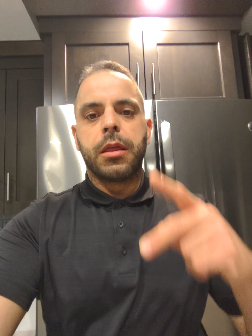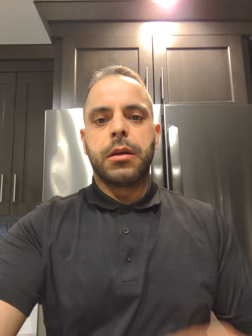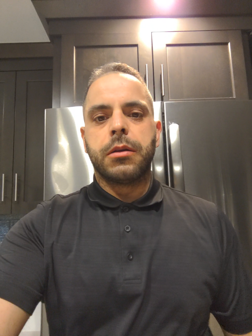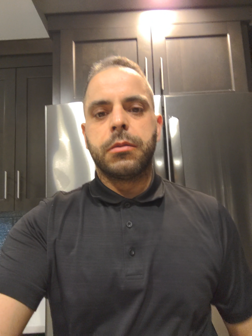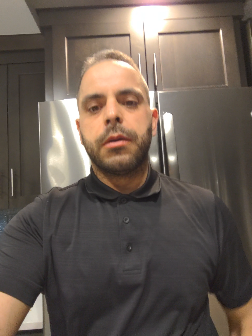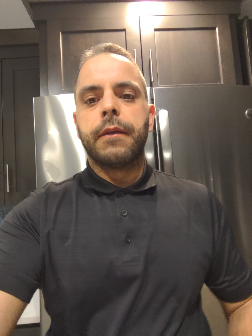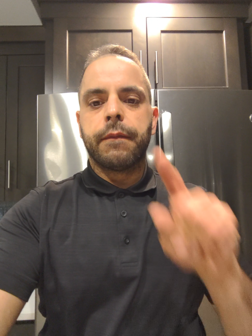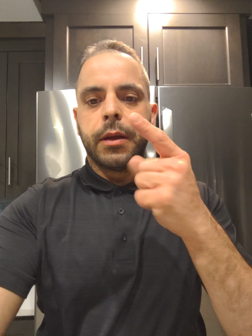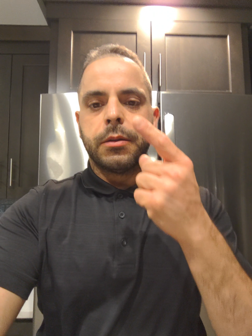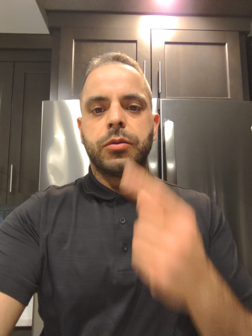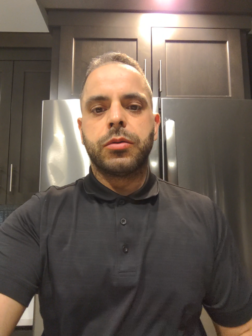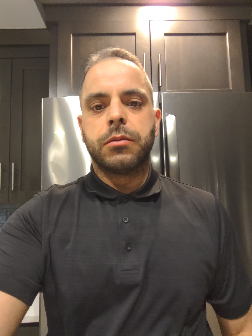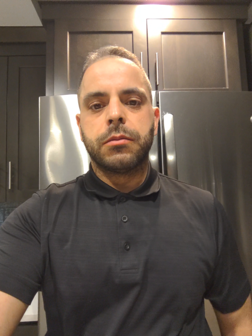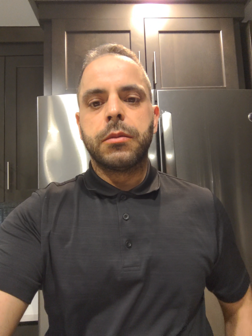first